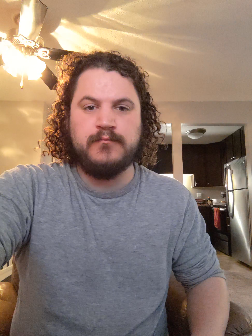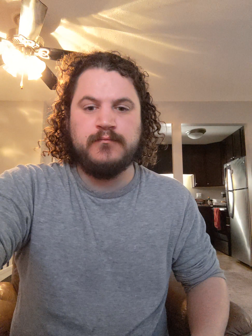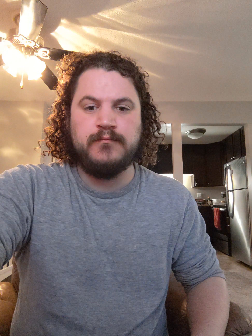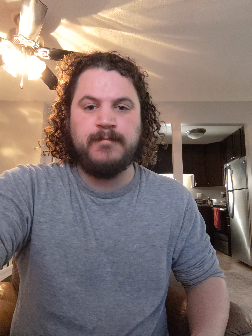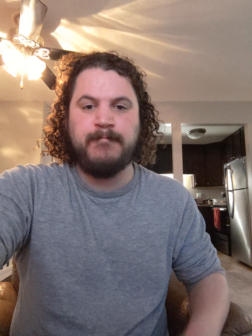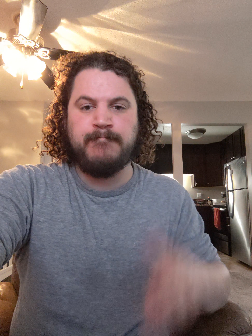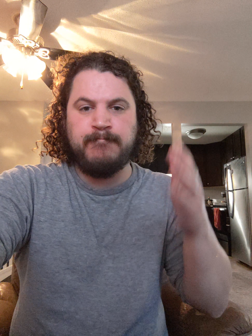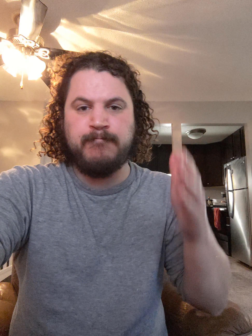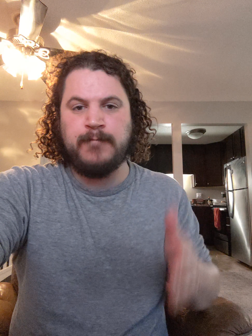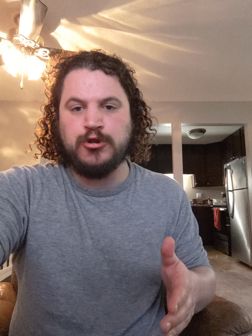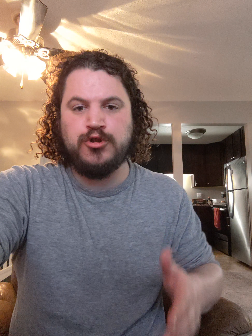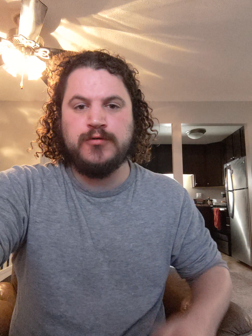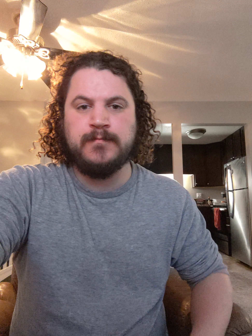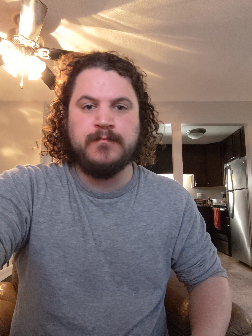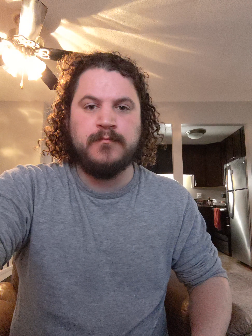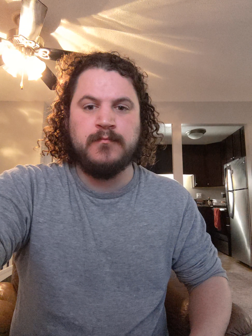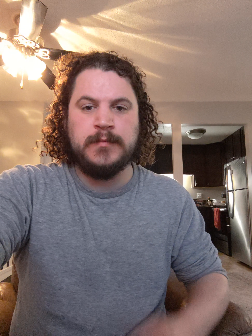person